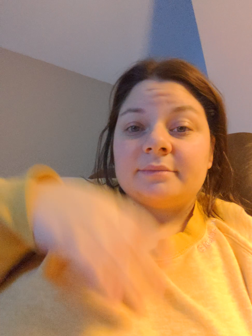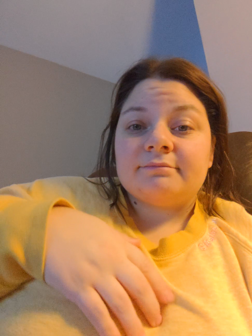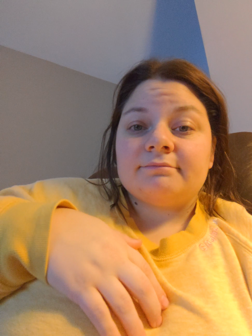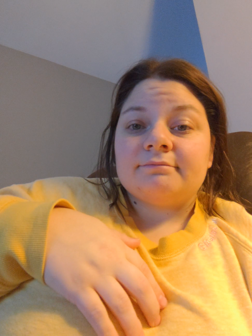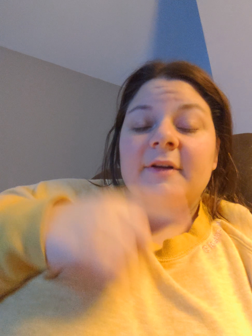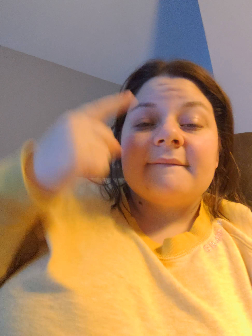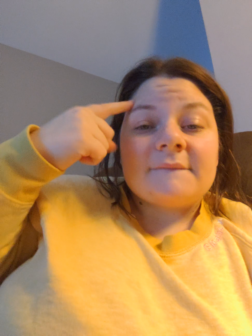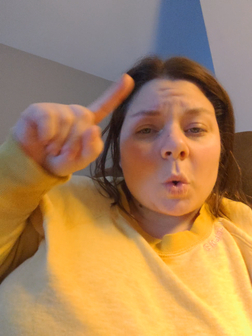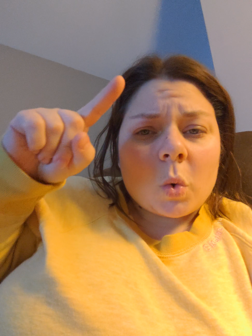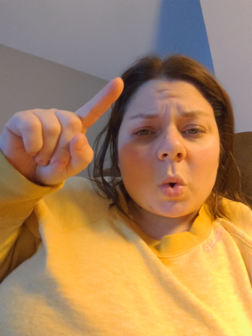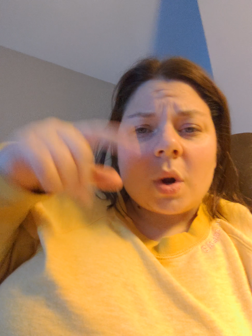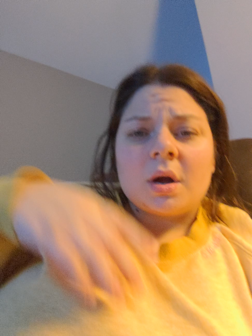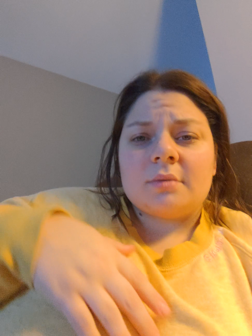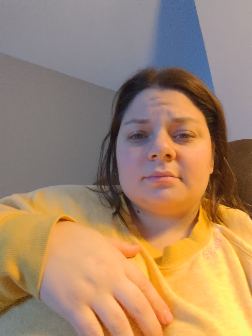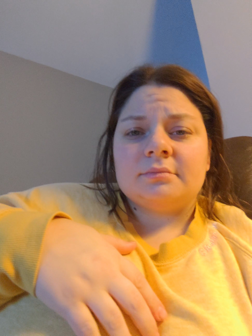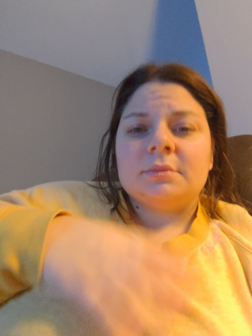for